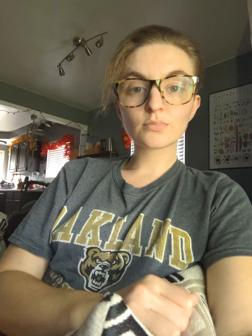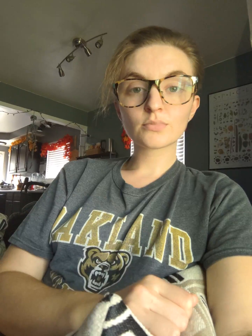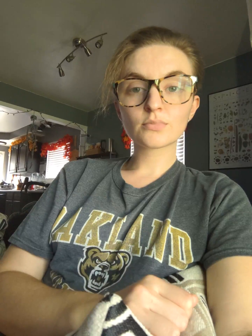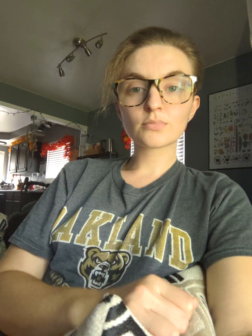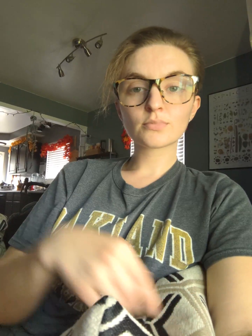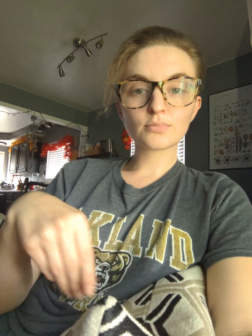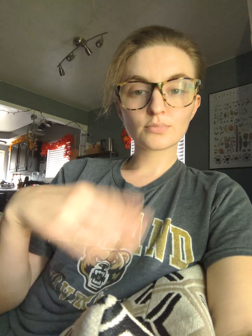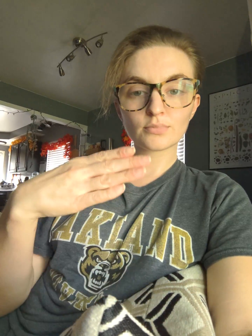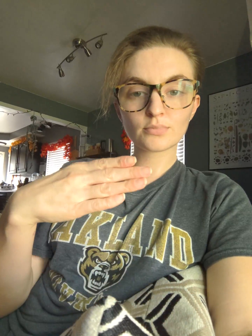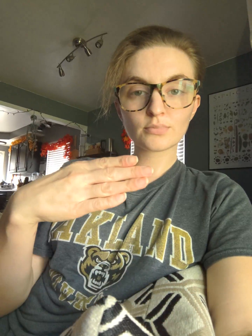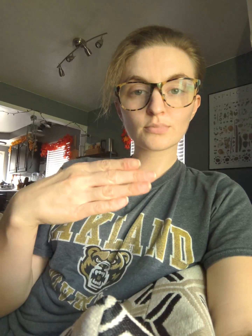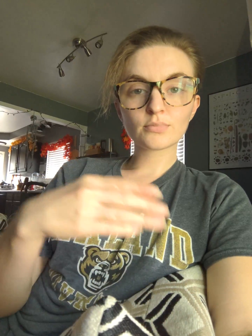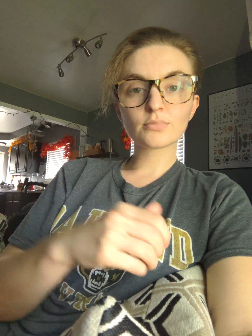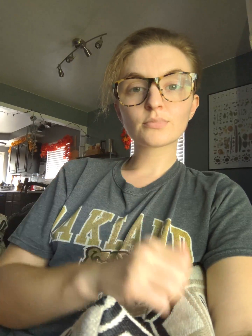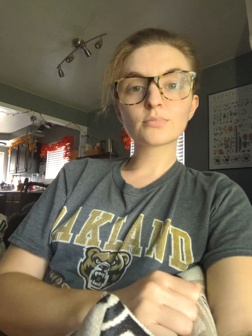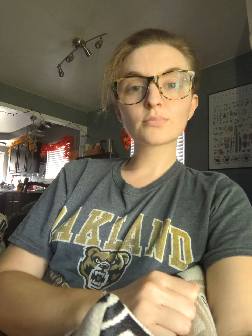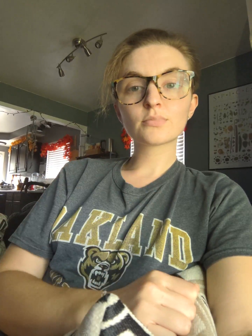kick